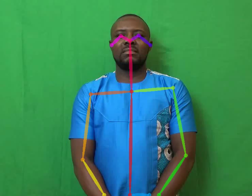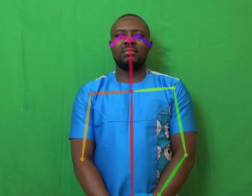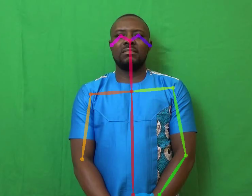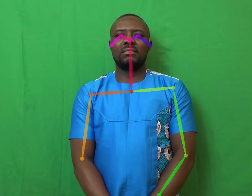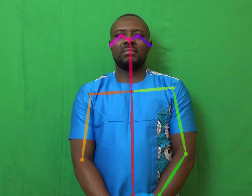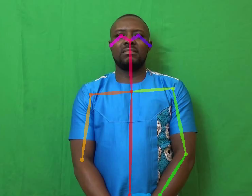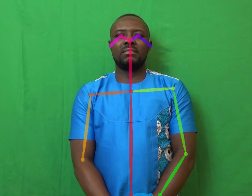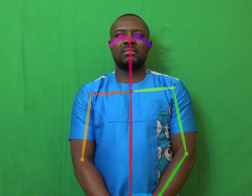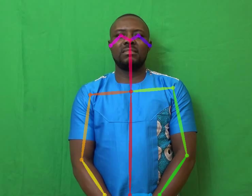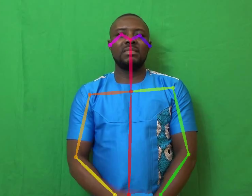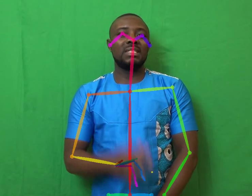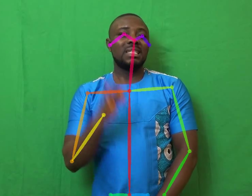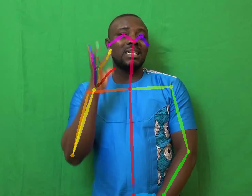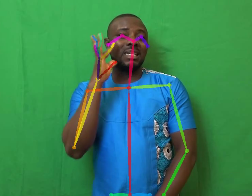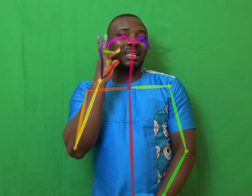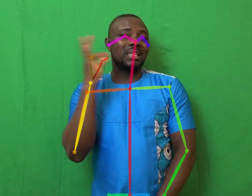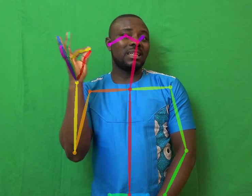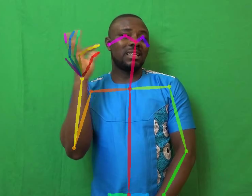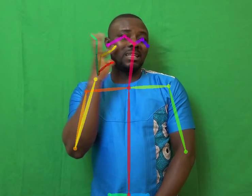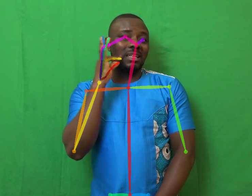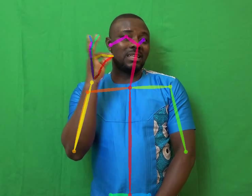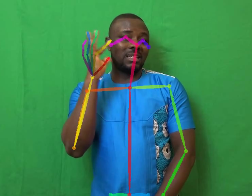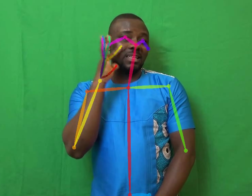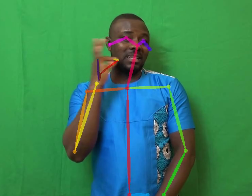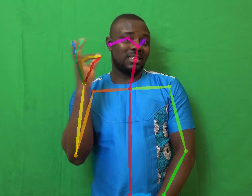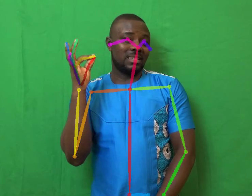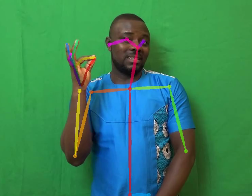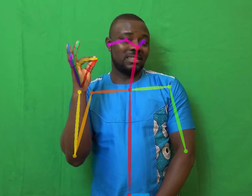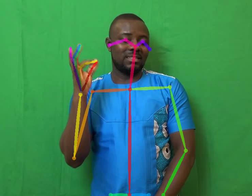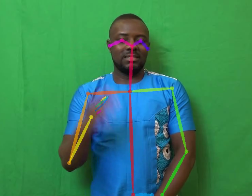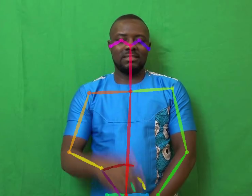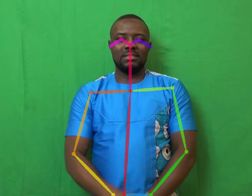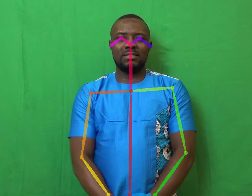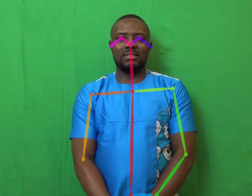cat